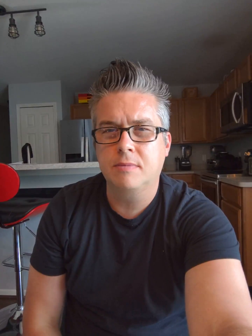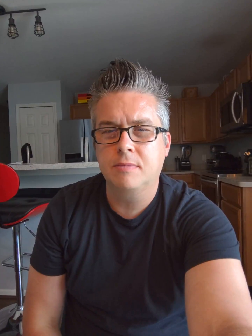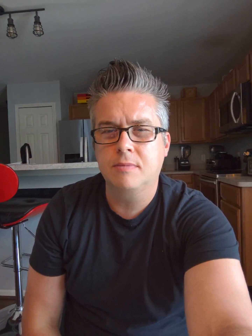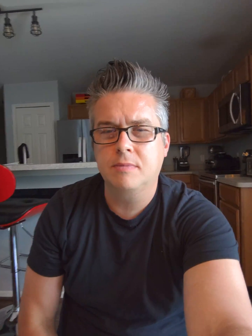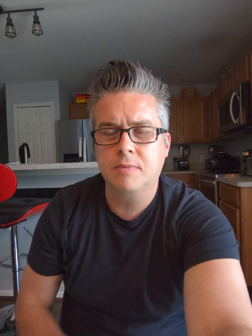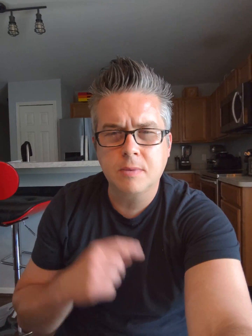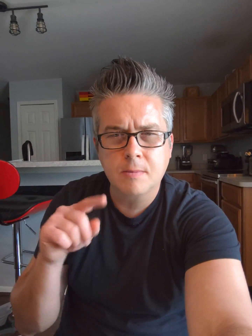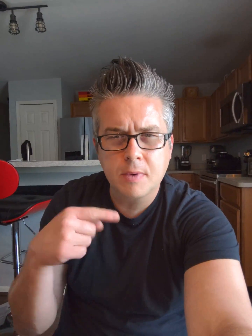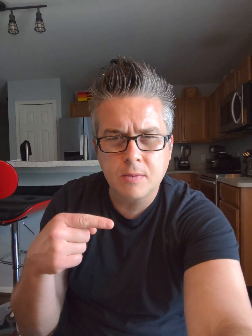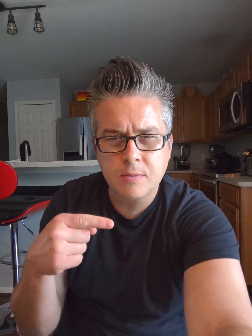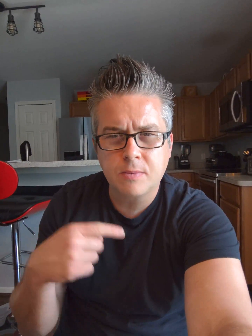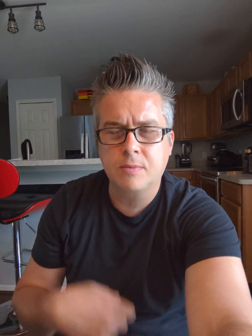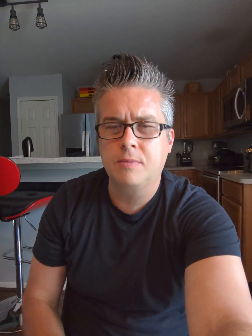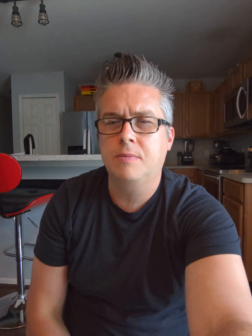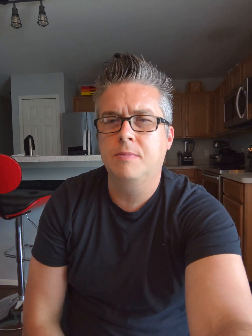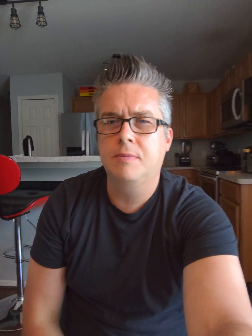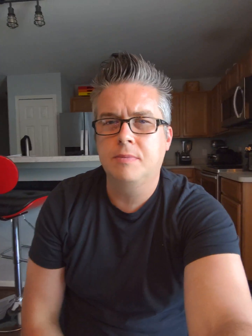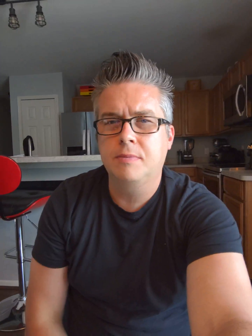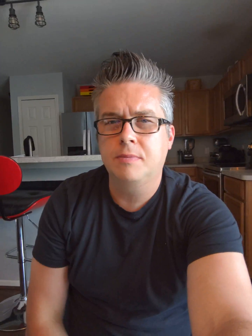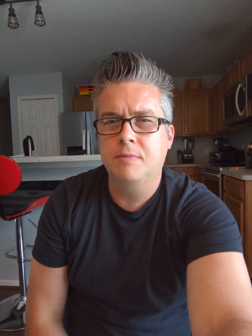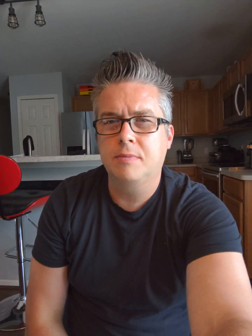about